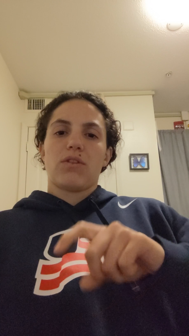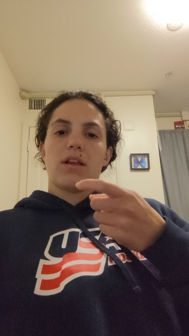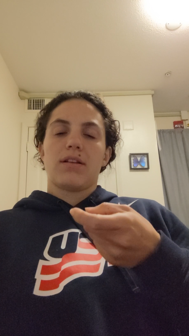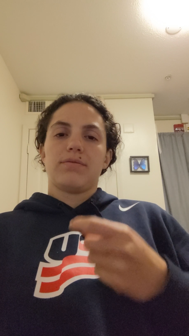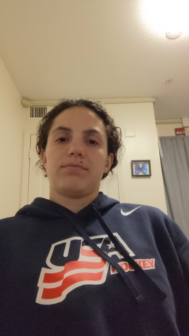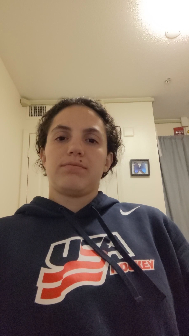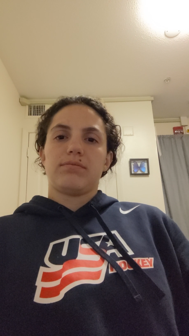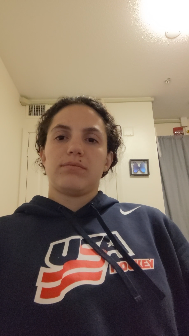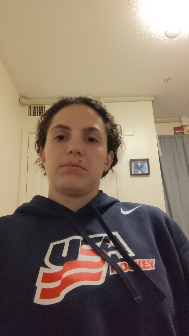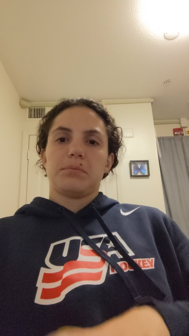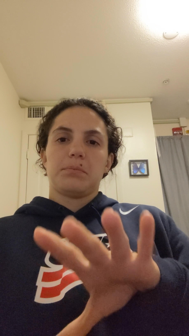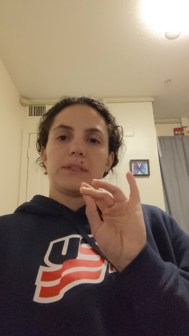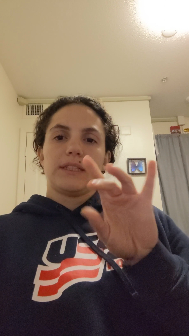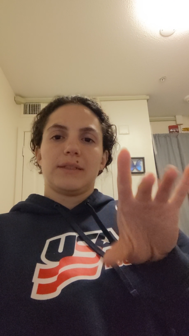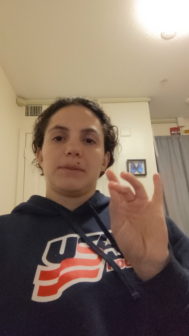pick